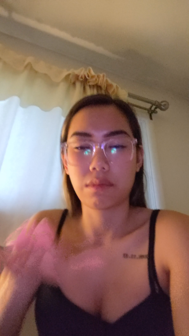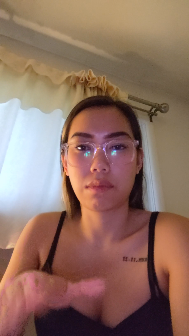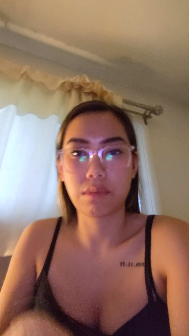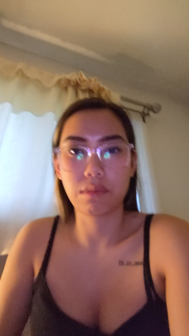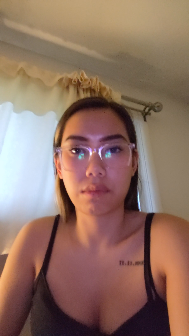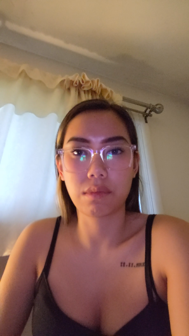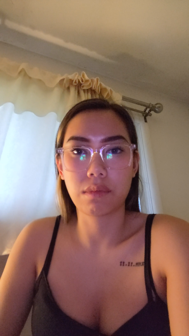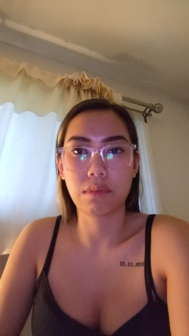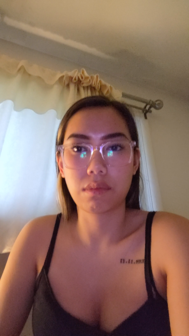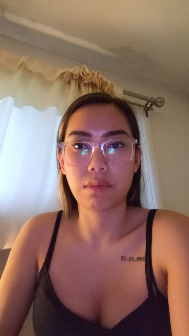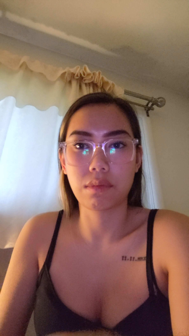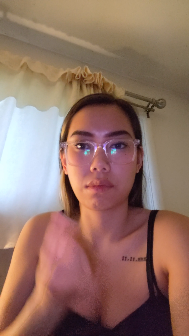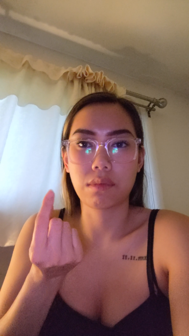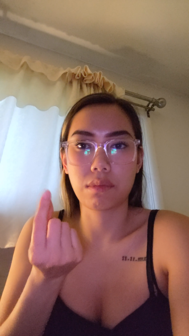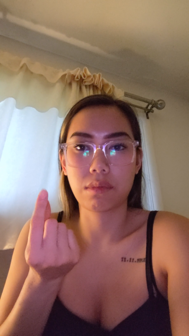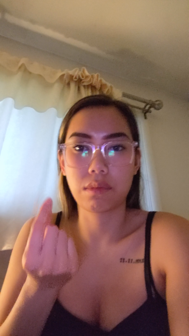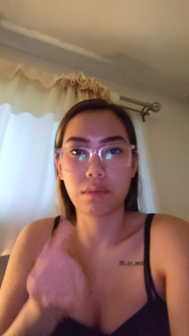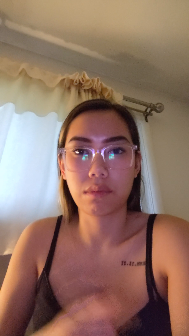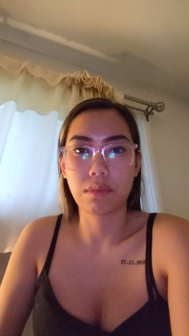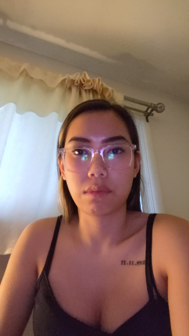do